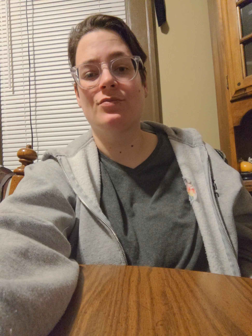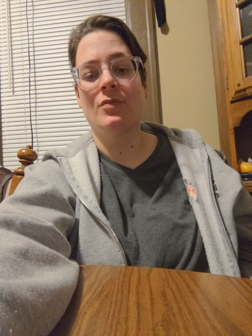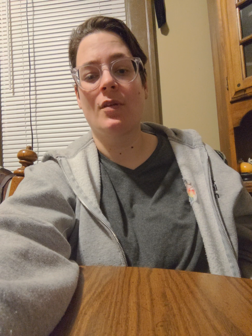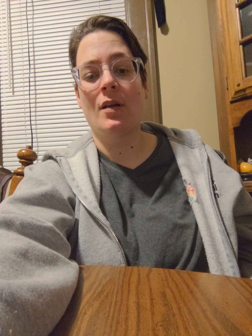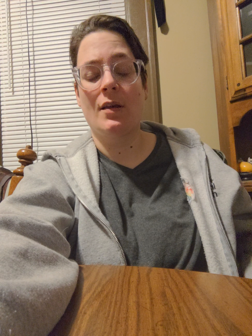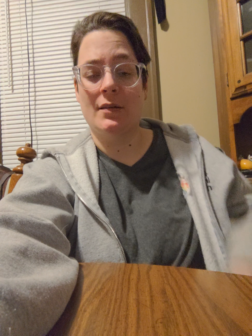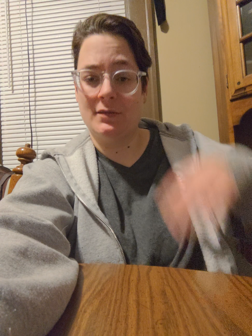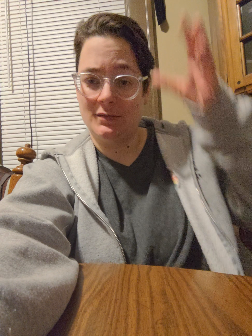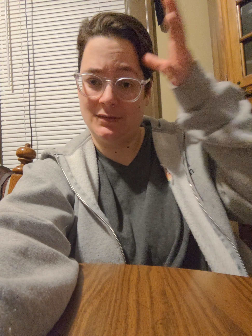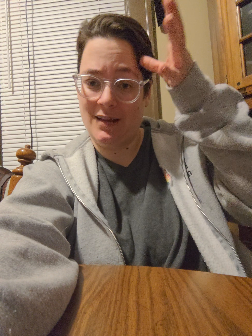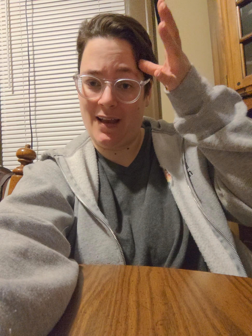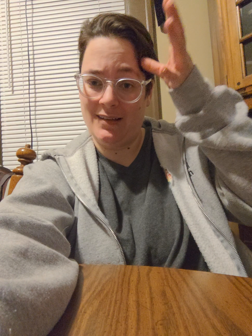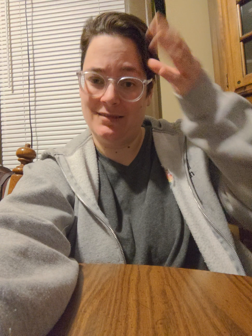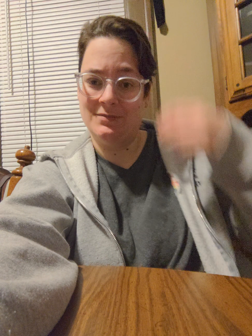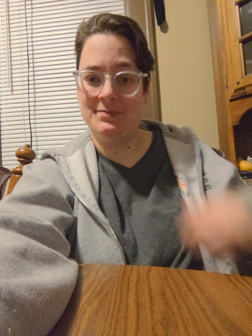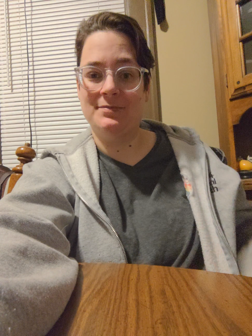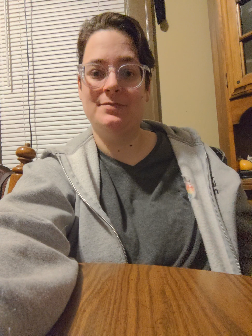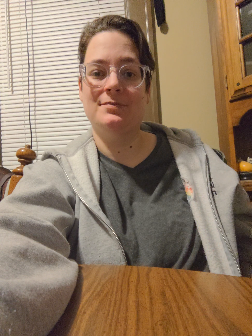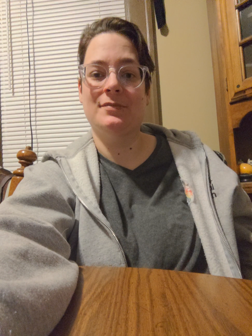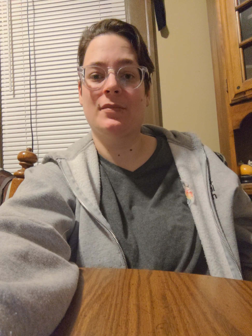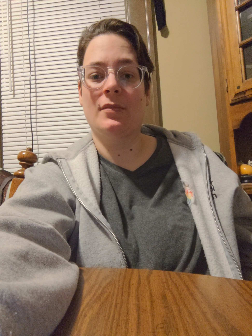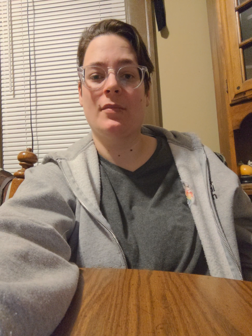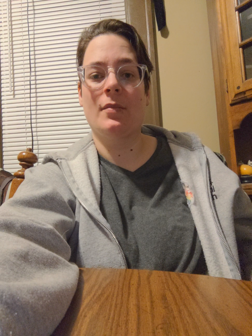dad